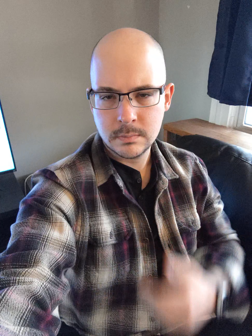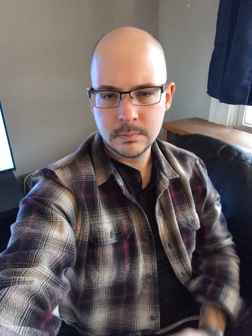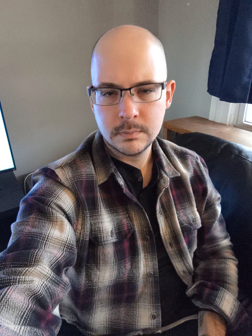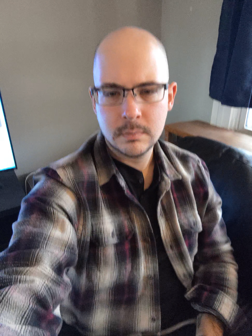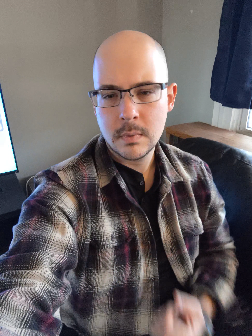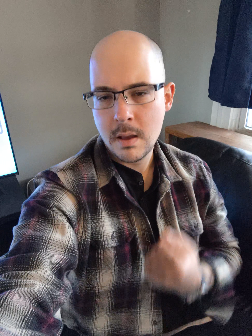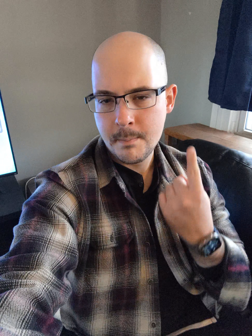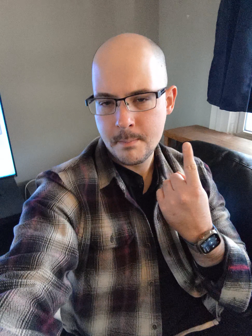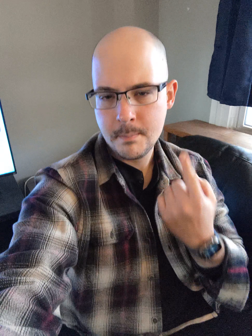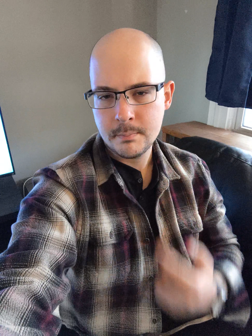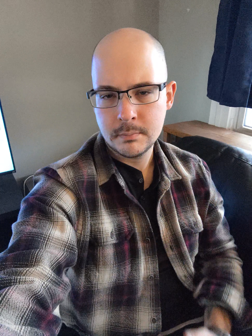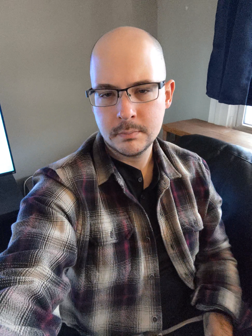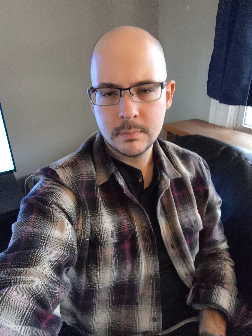up